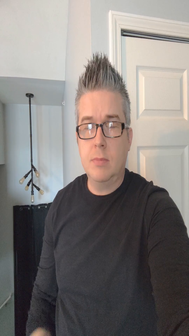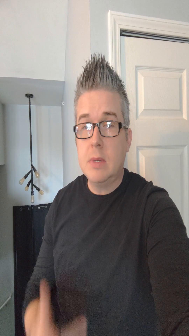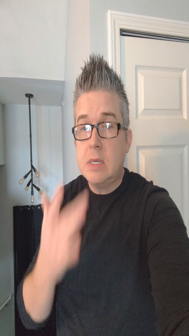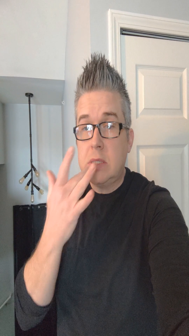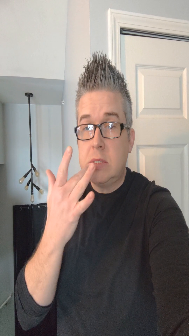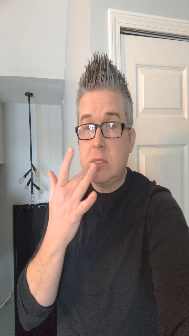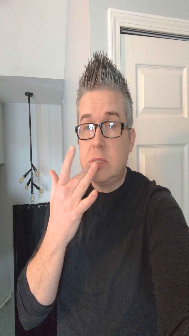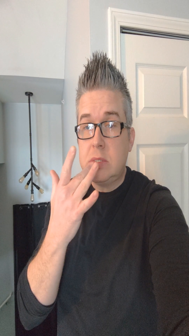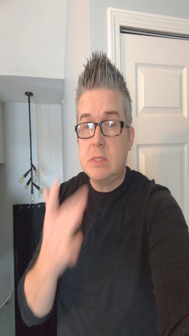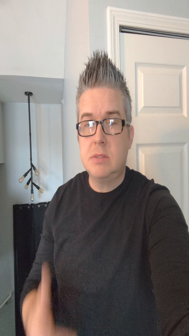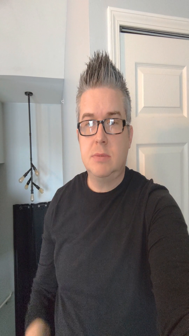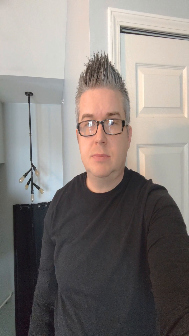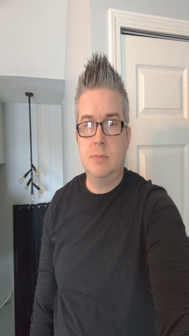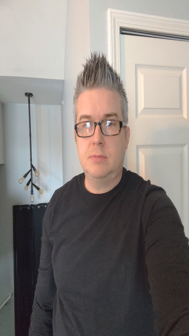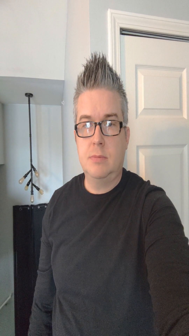taste